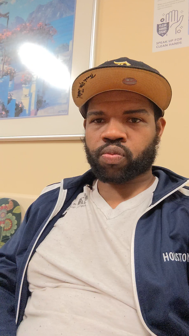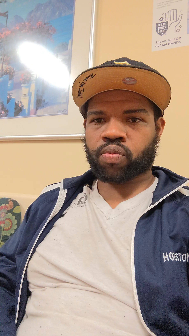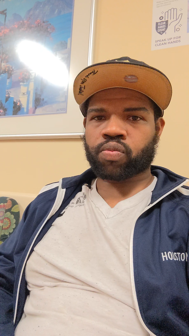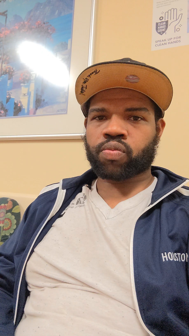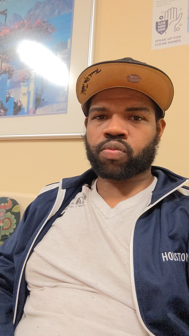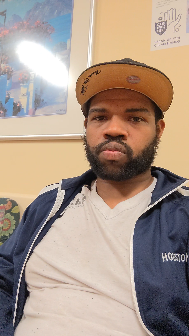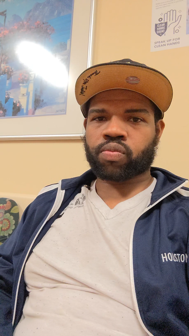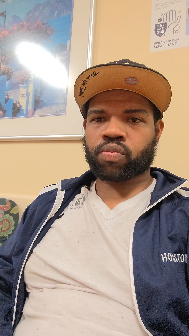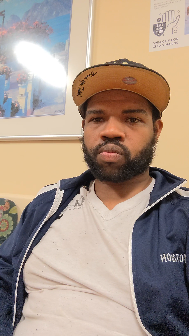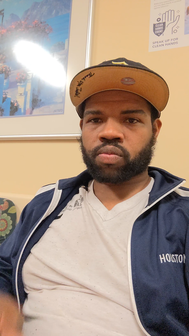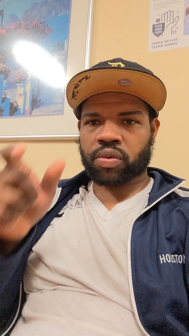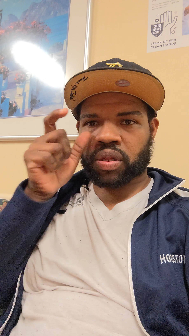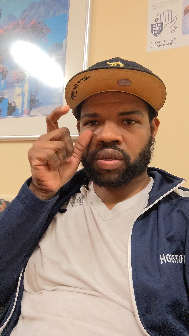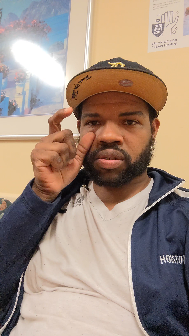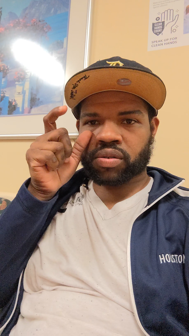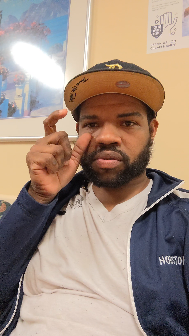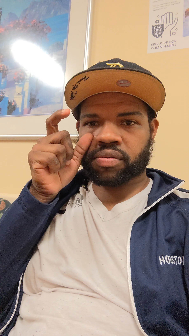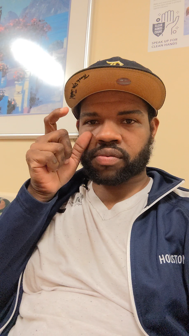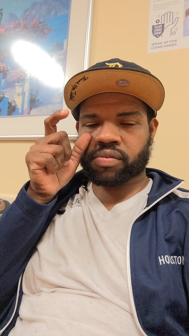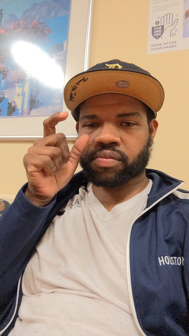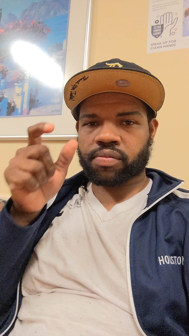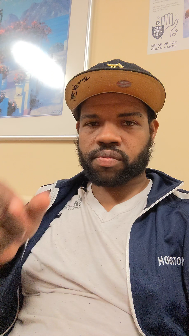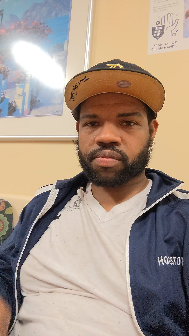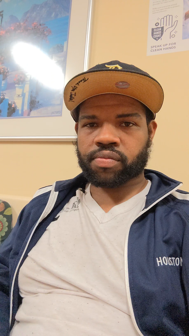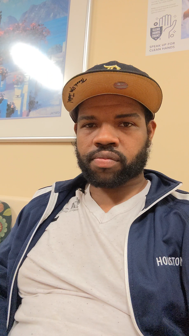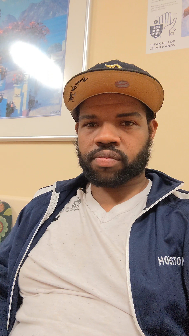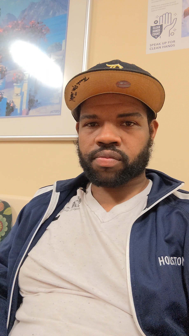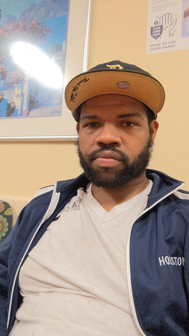glasses